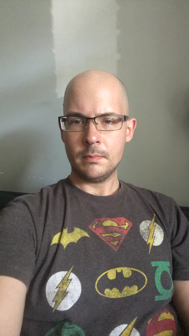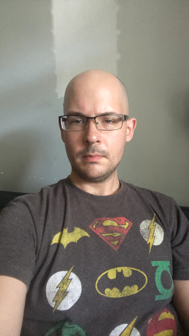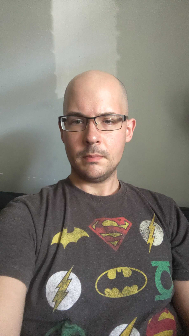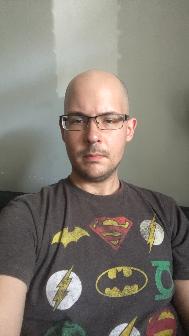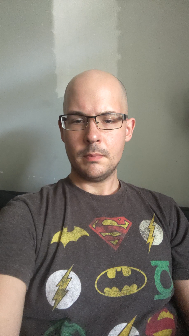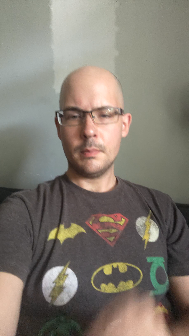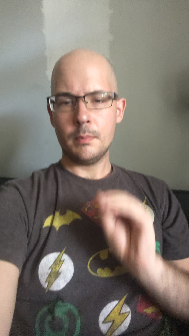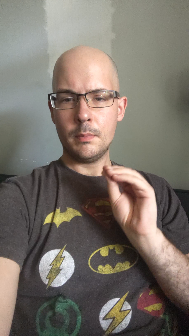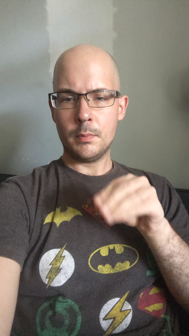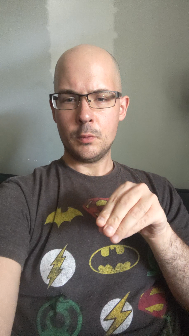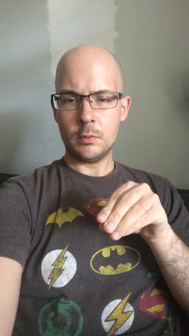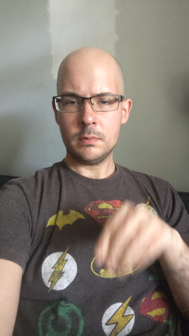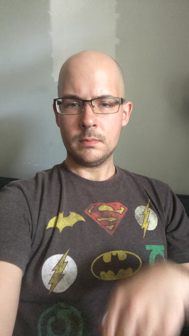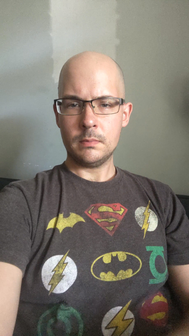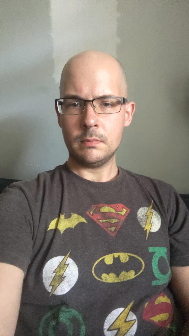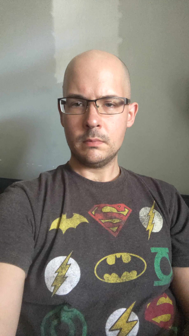put